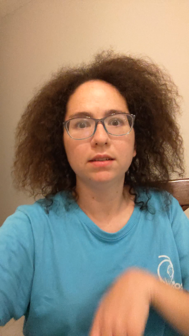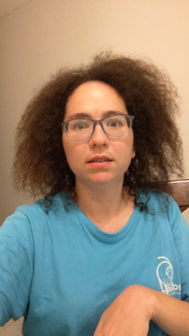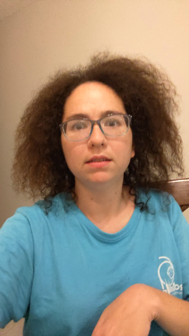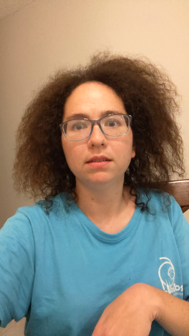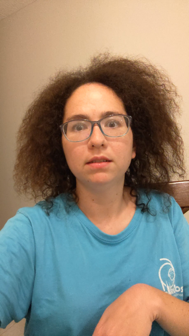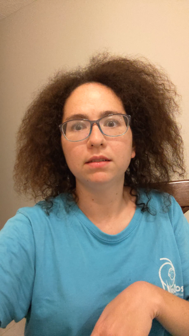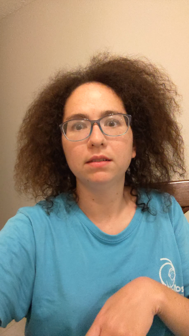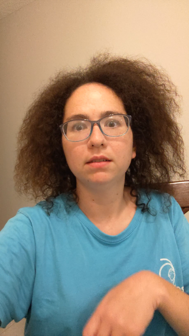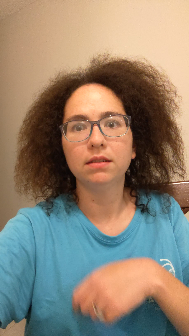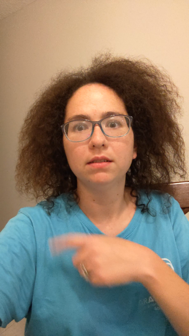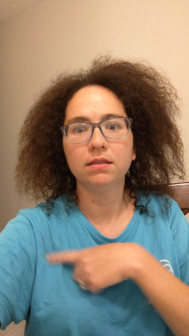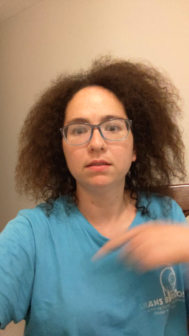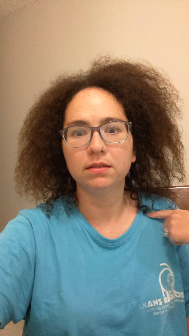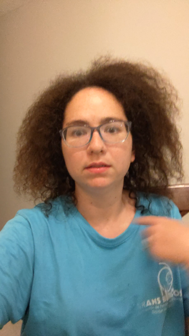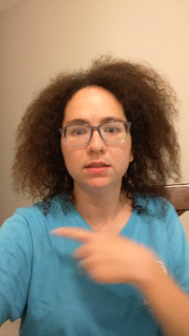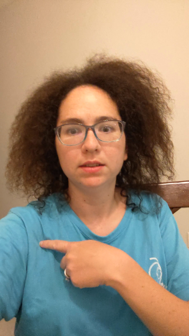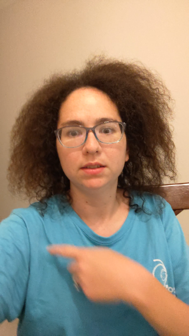bib